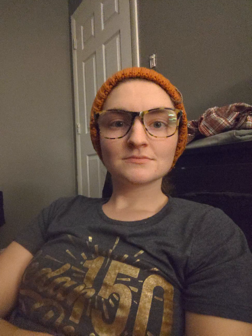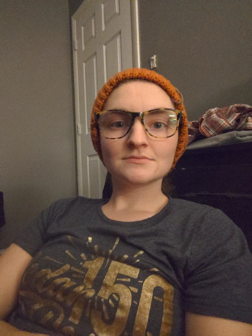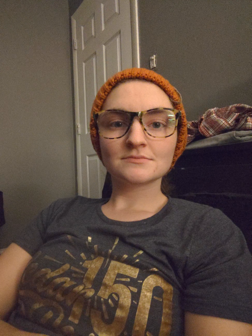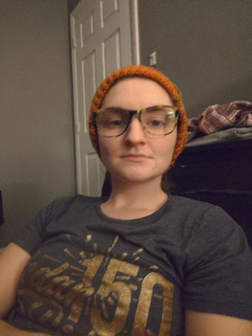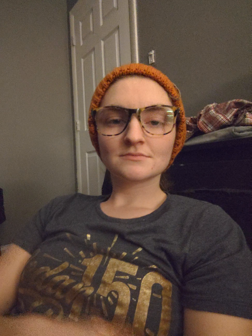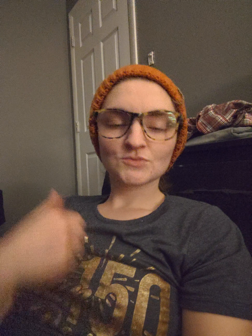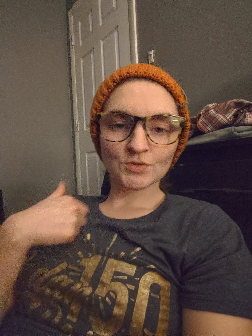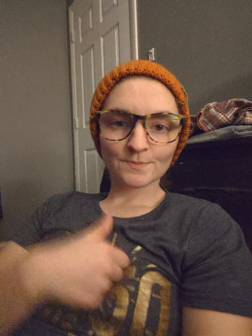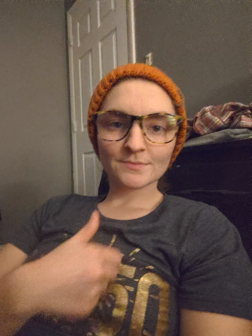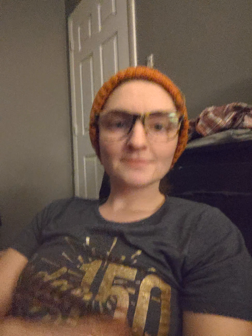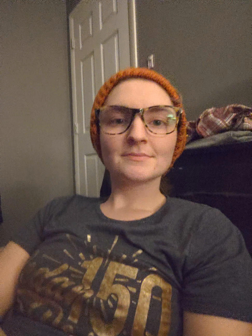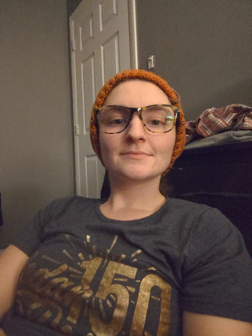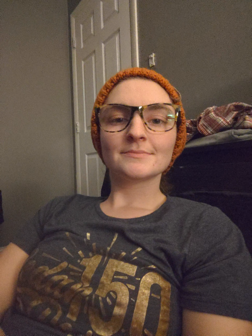jacket